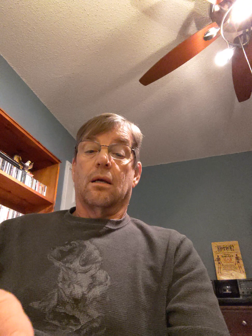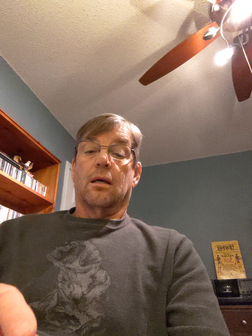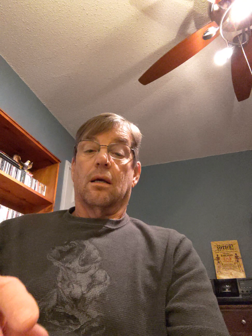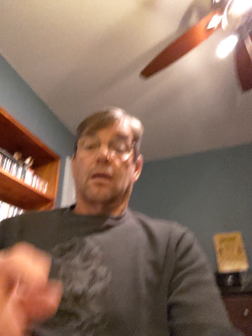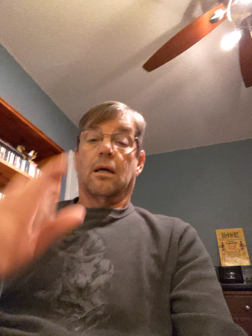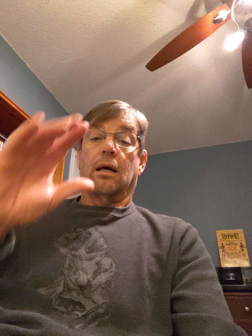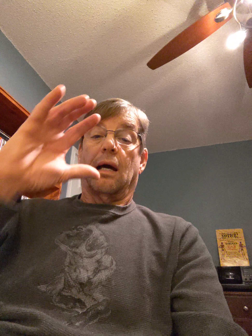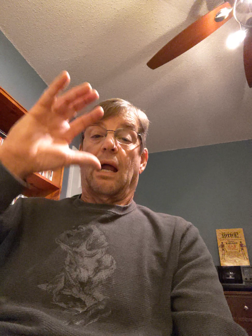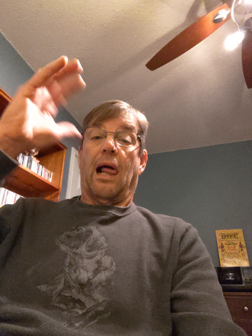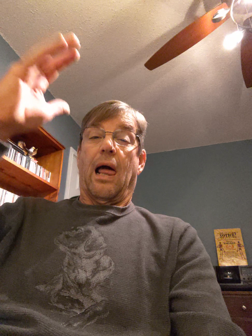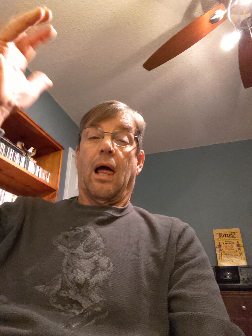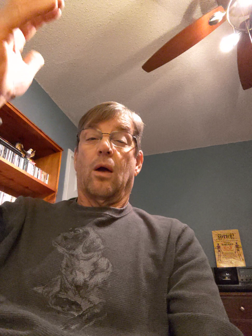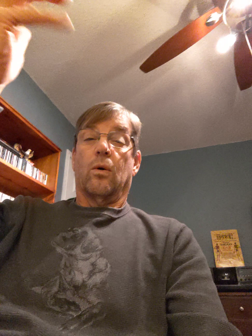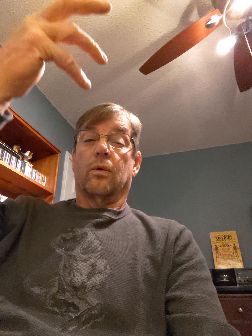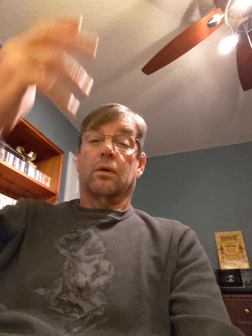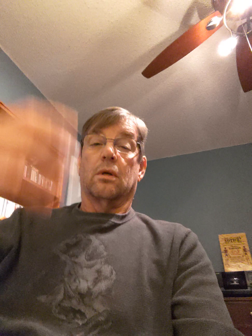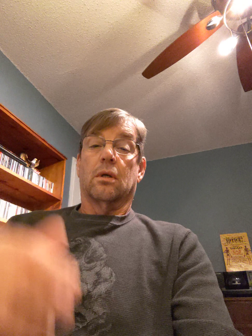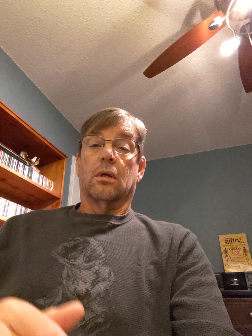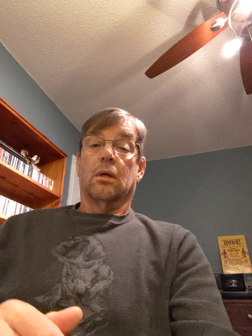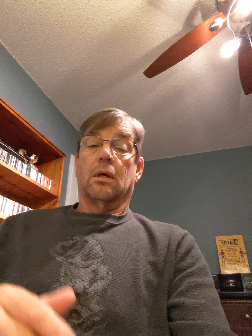cloud